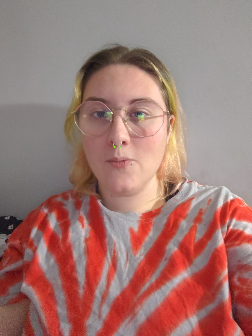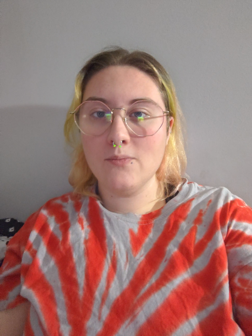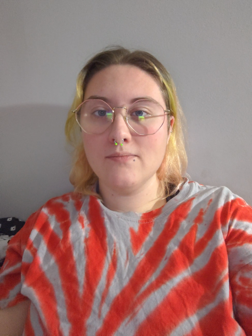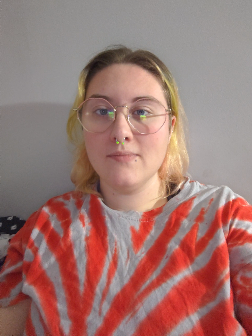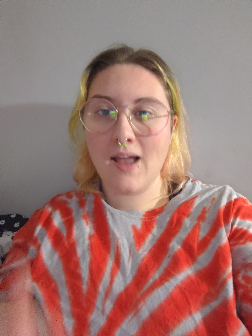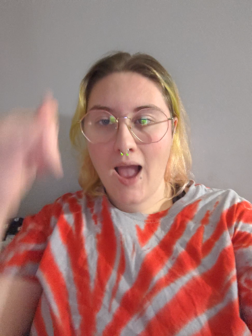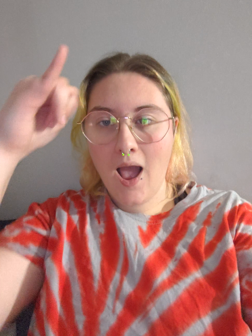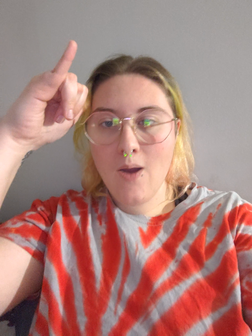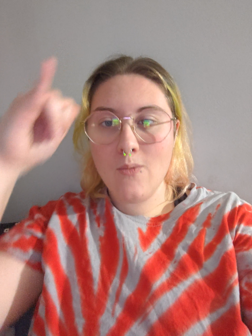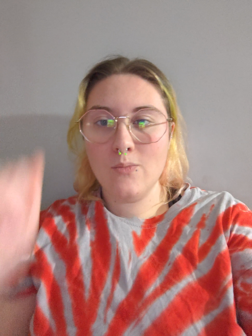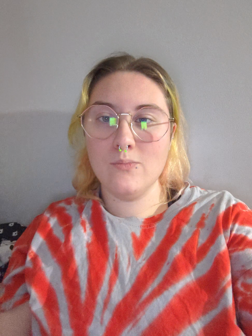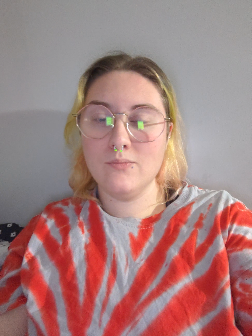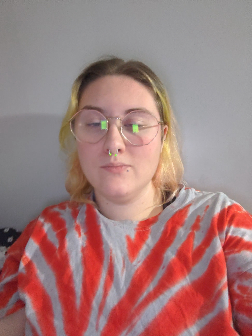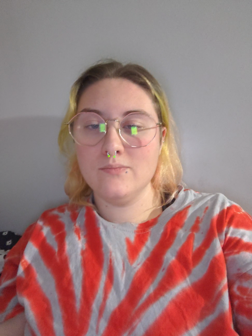cow